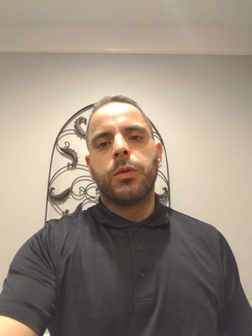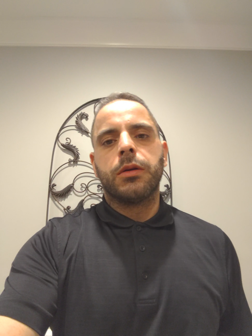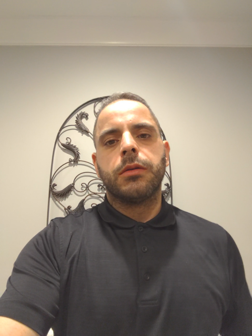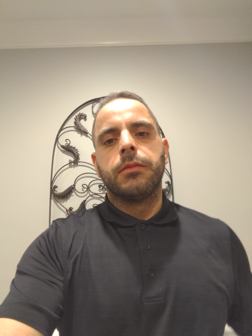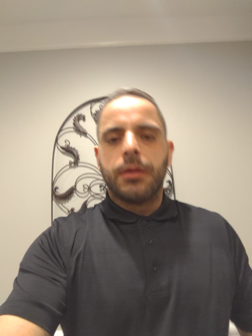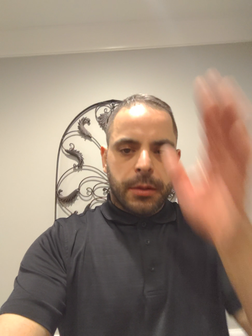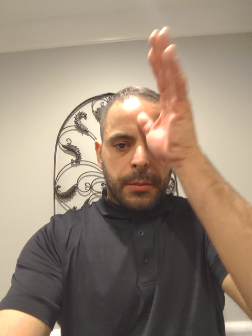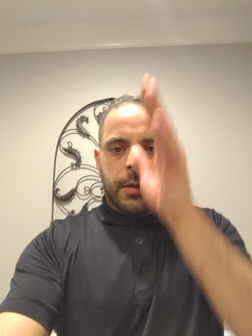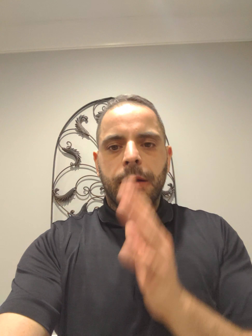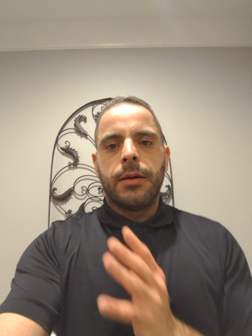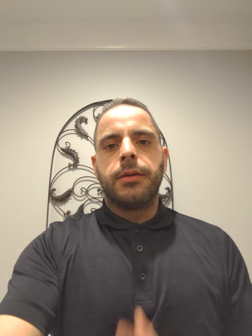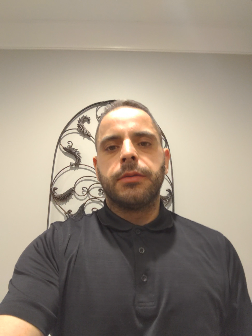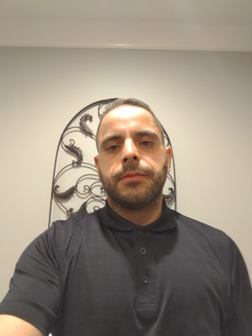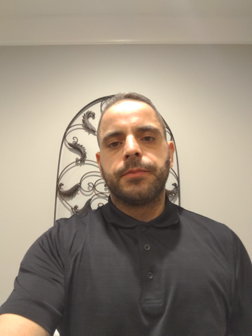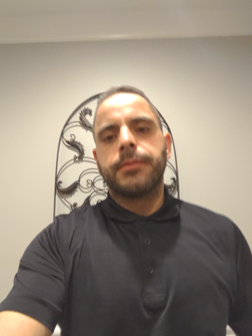man